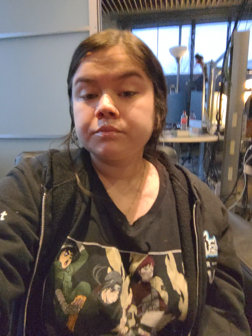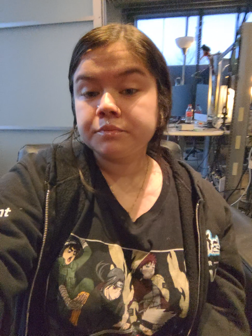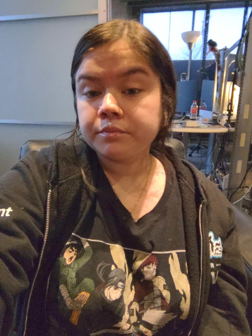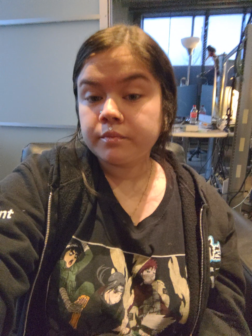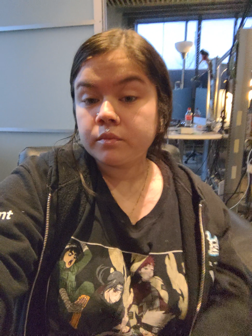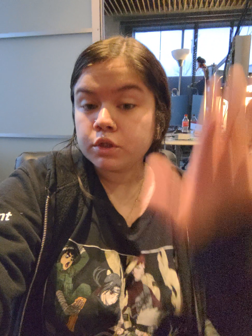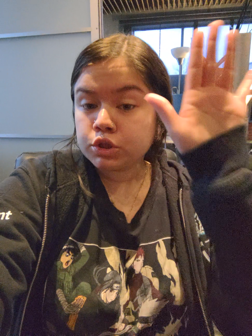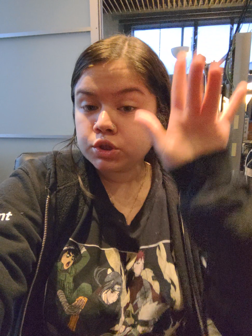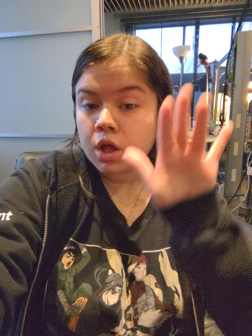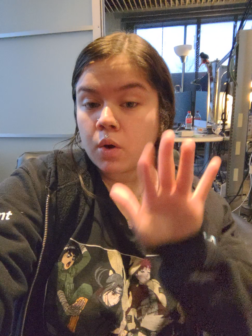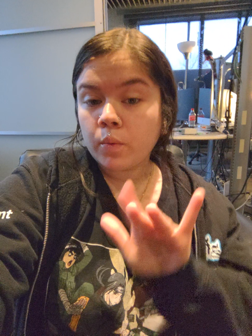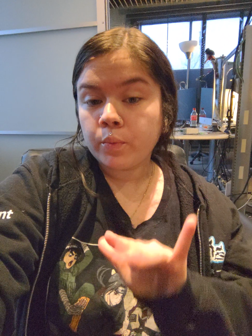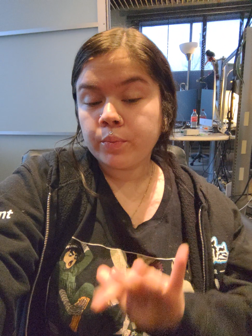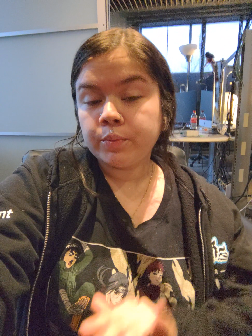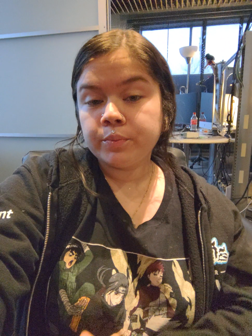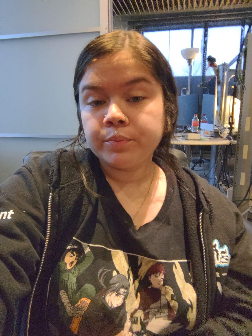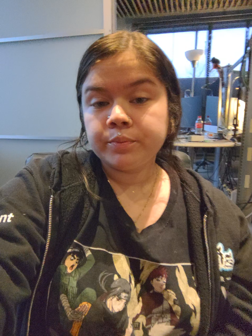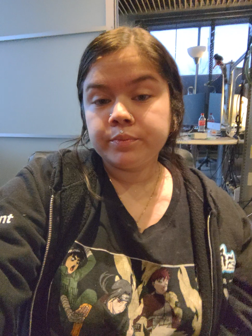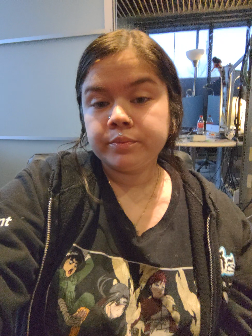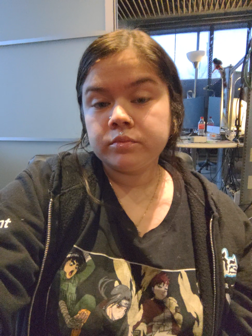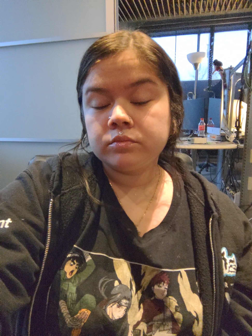snow